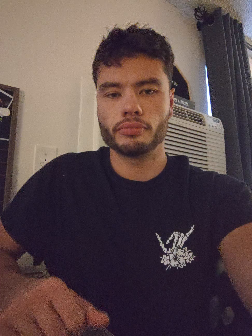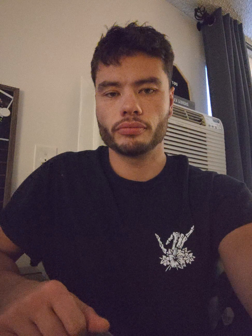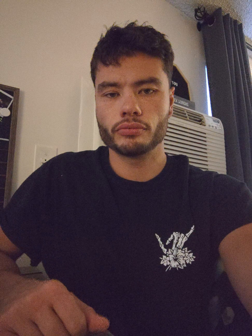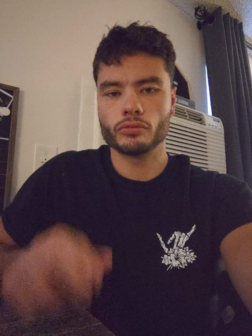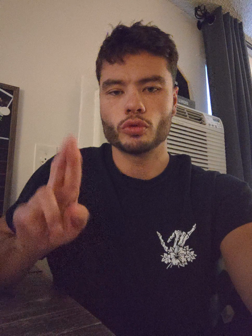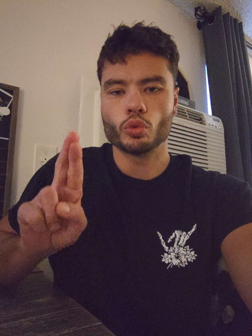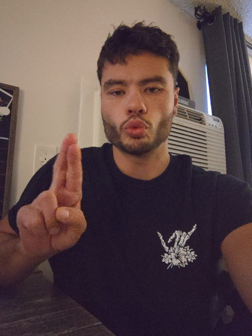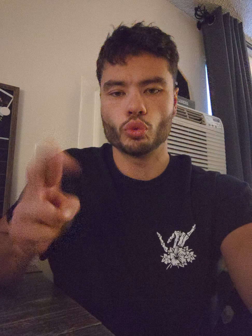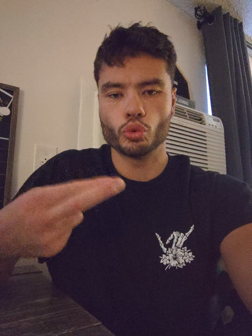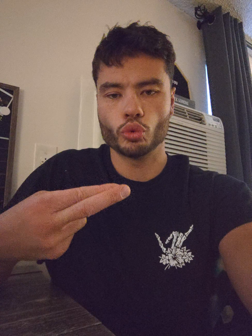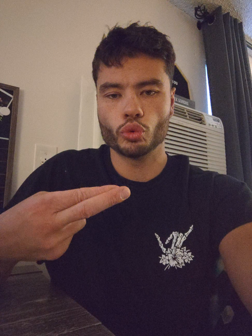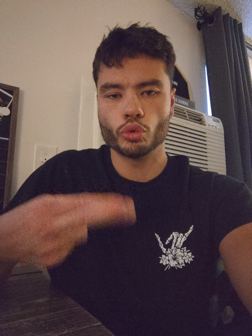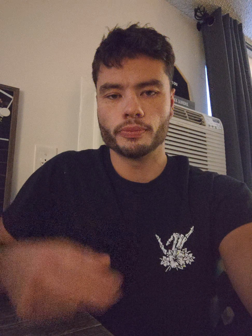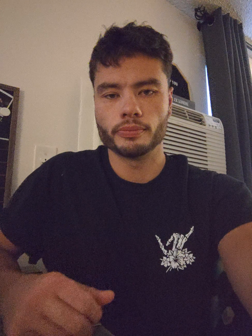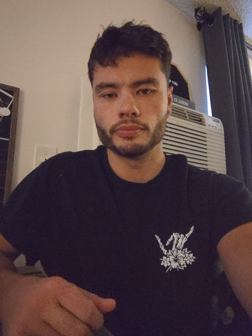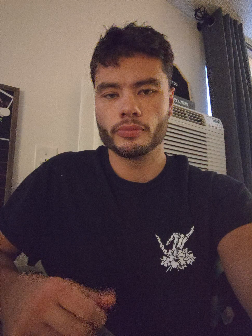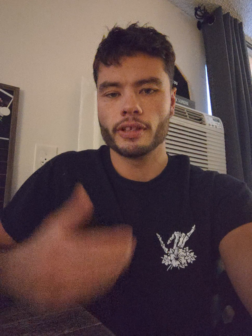room